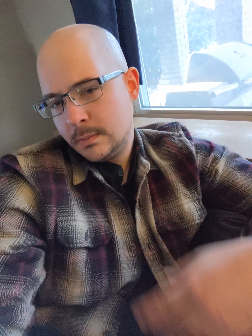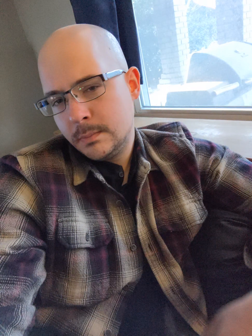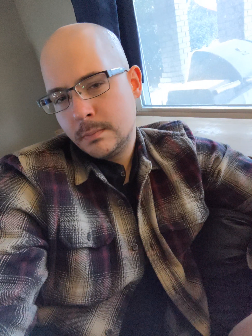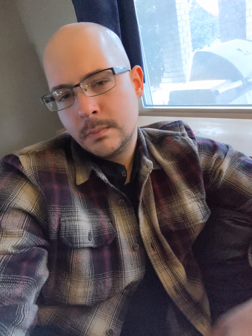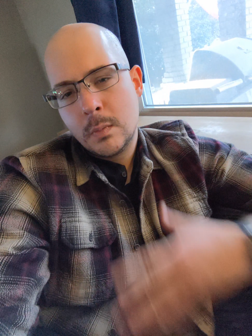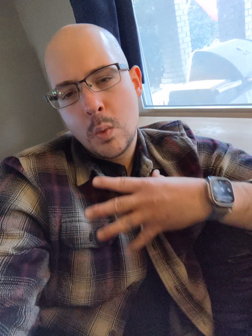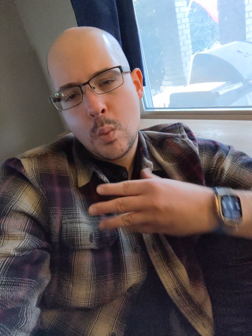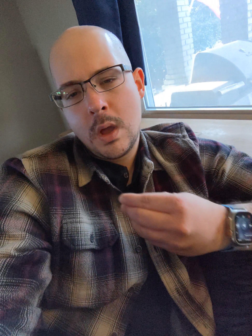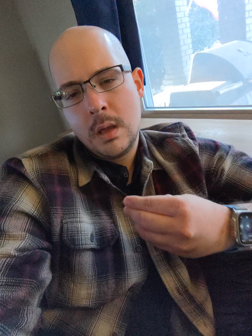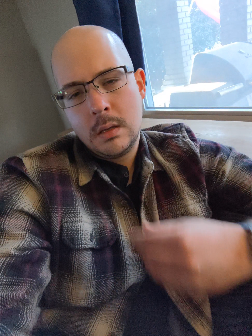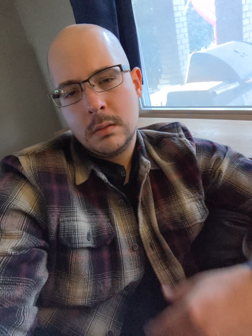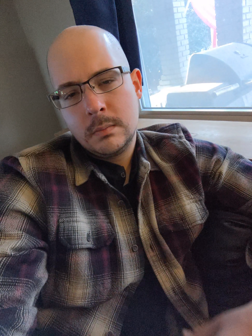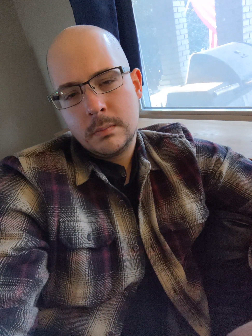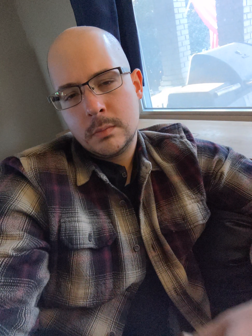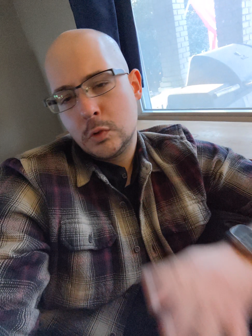white